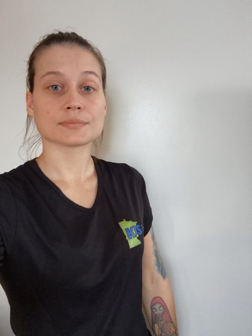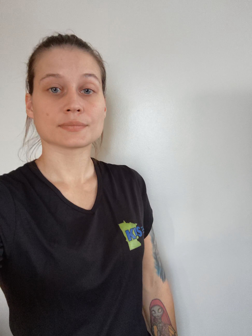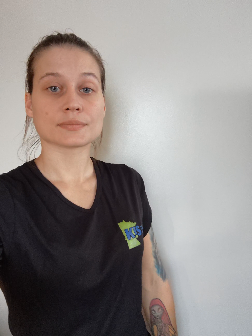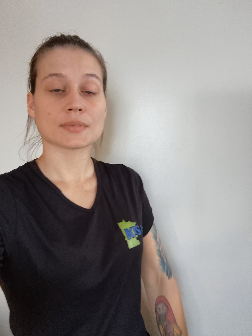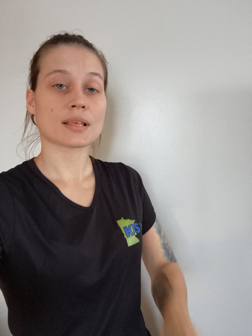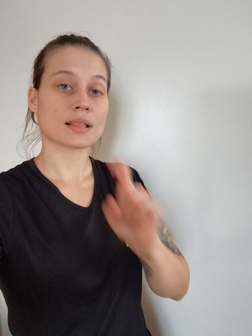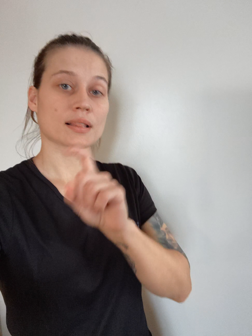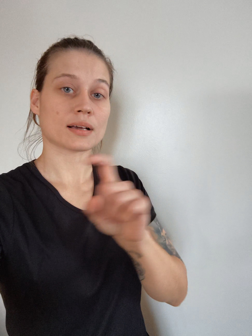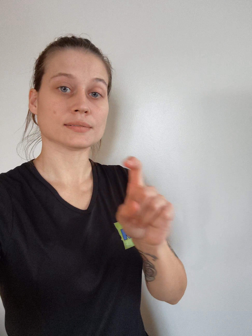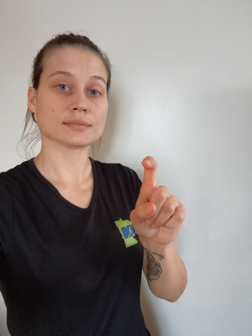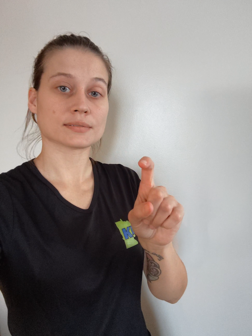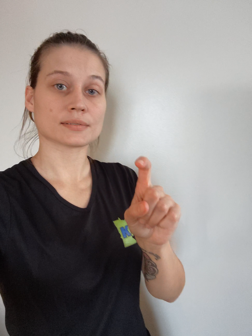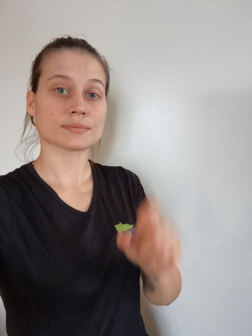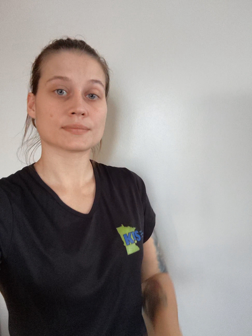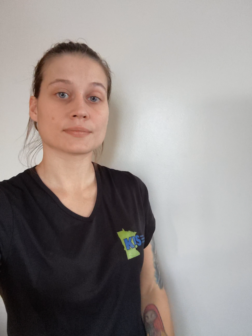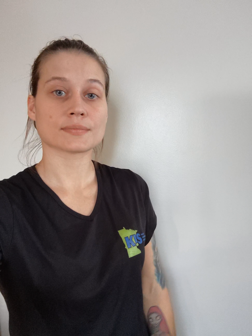closet